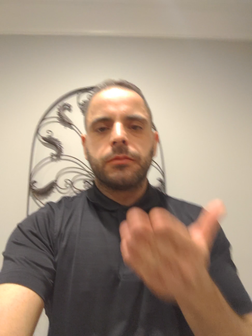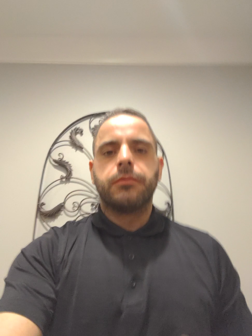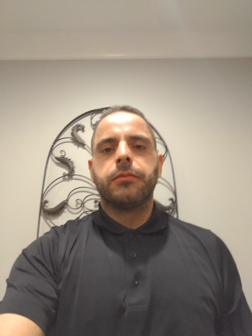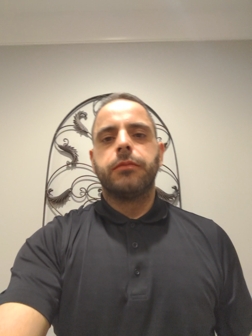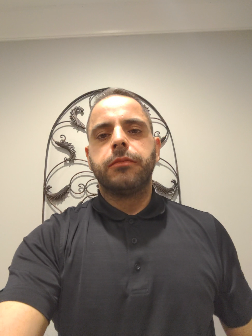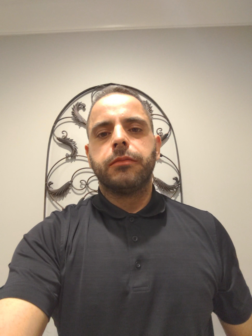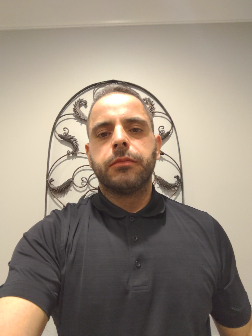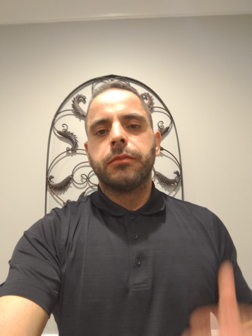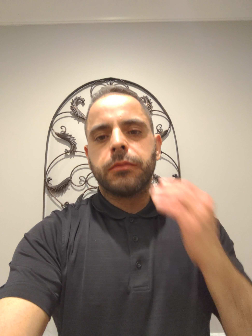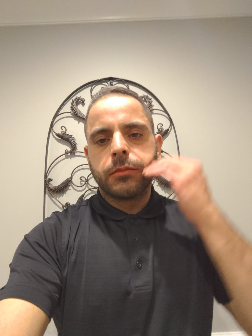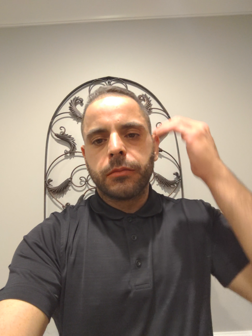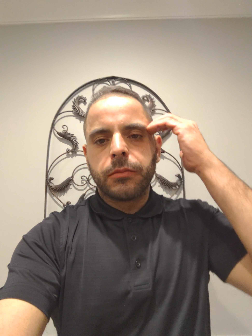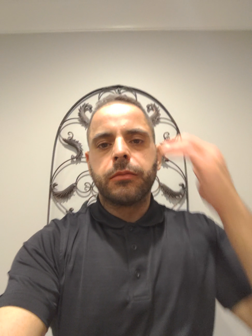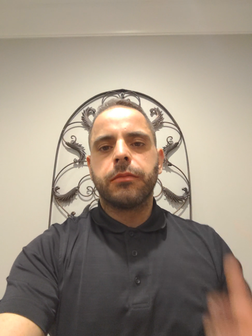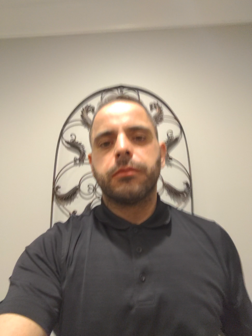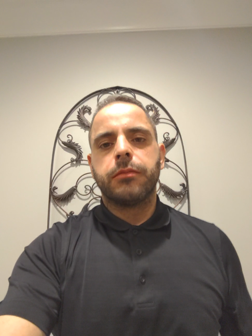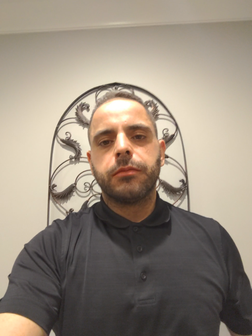head